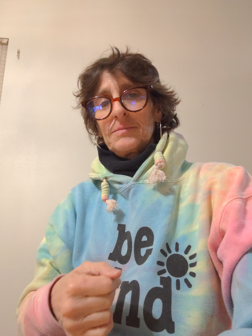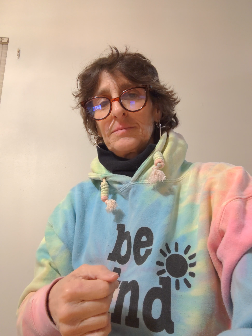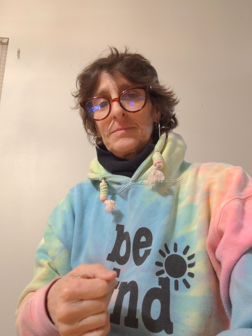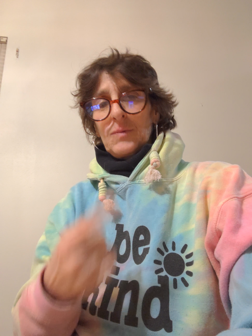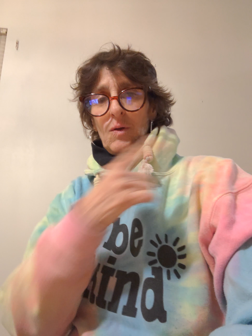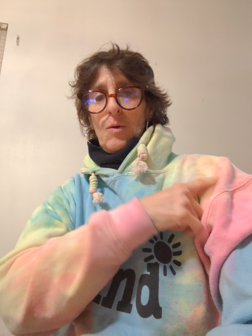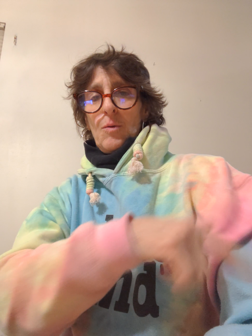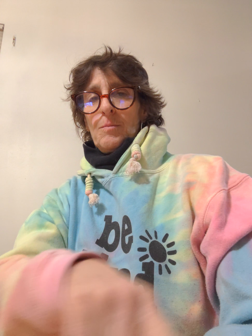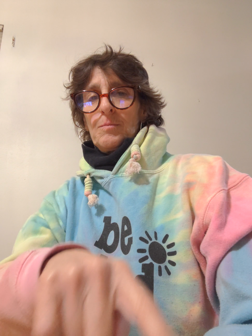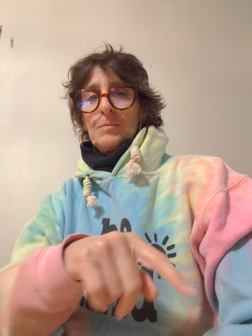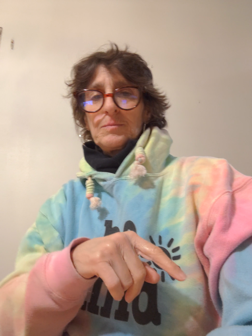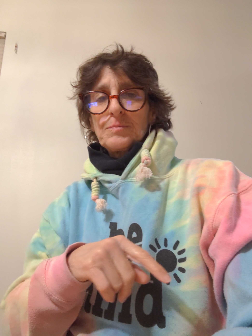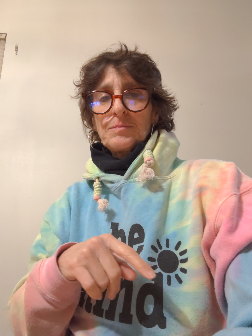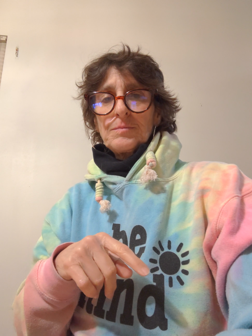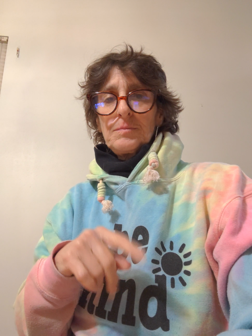arm